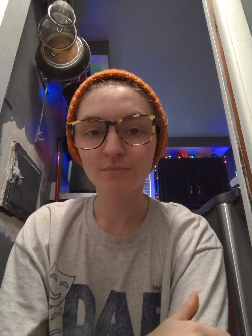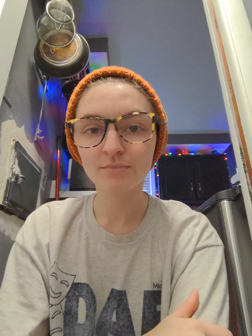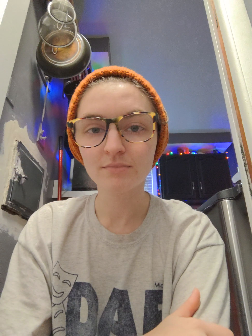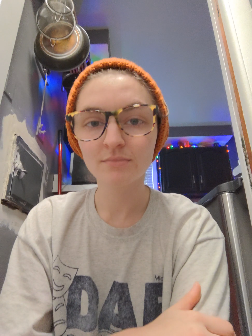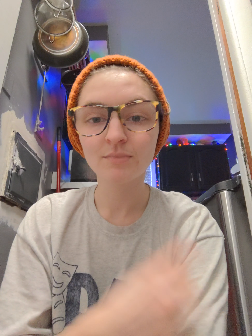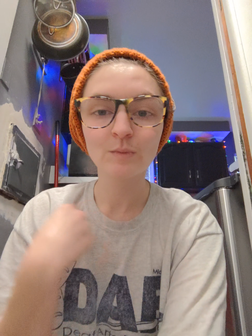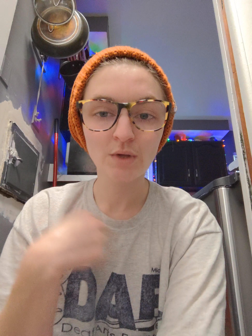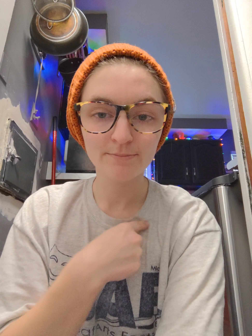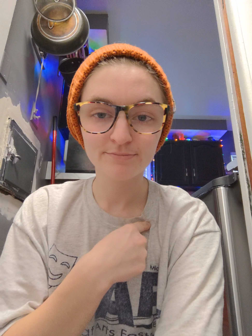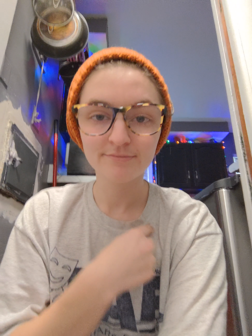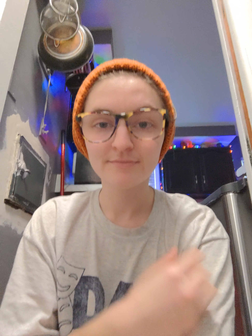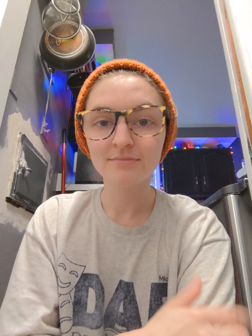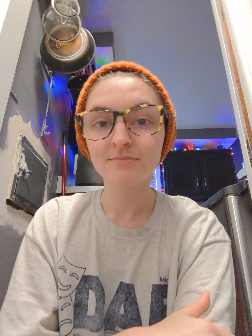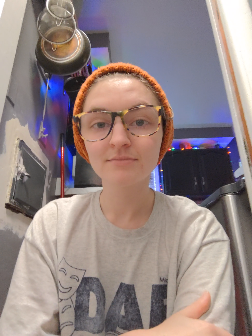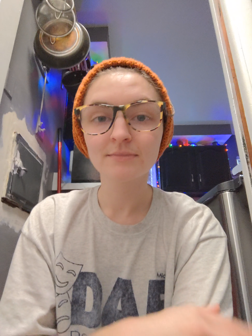we